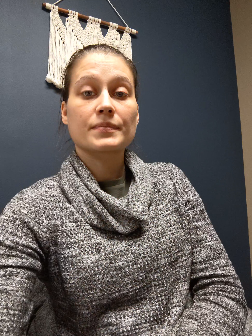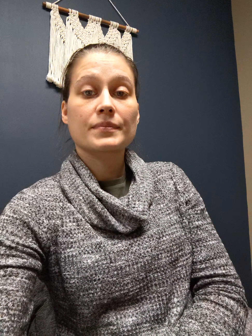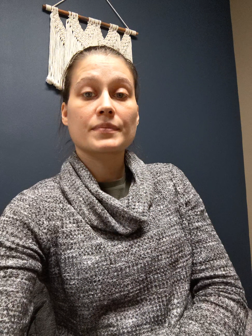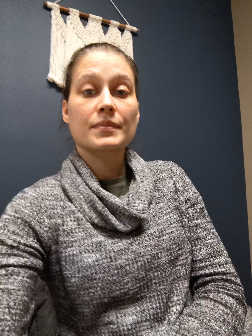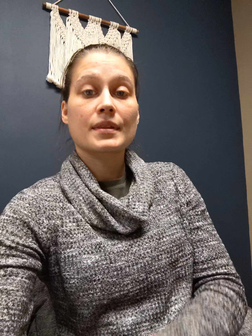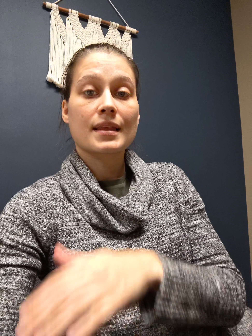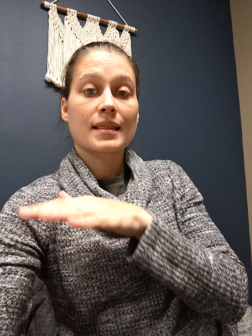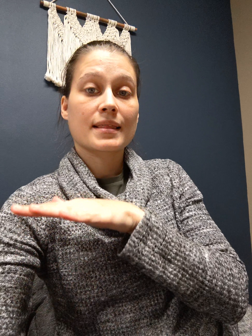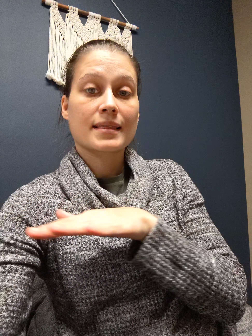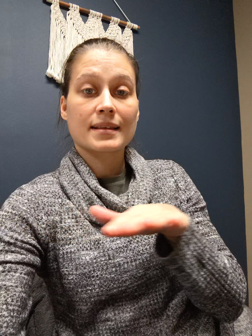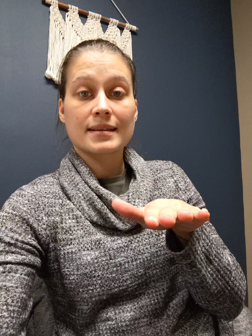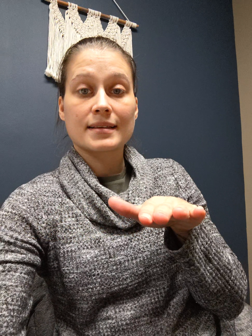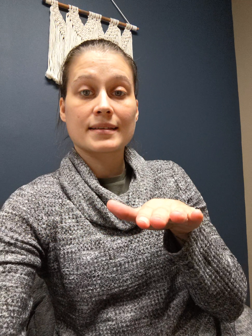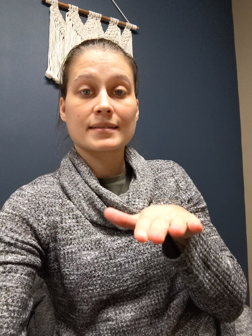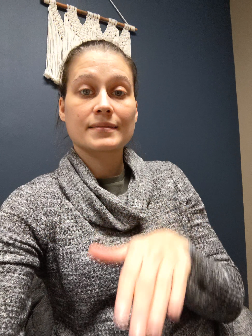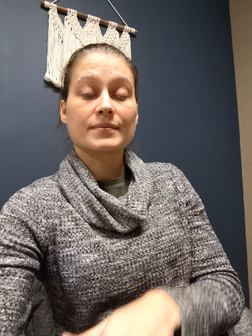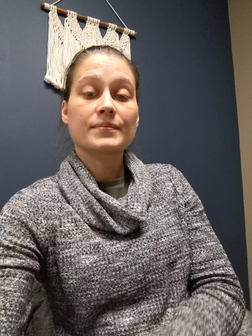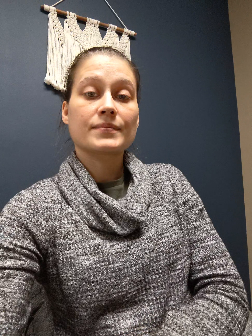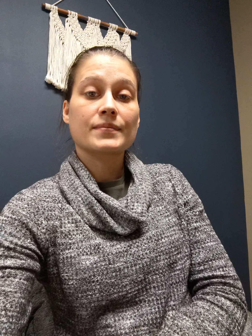clean